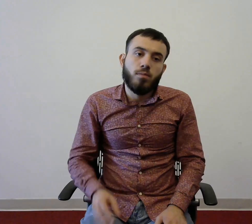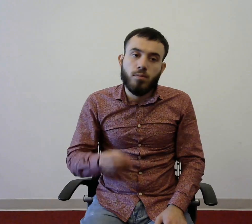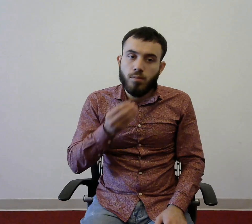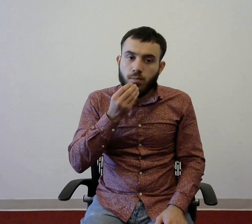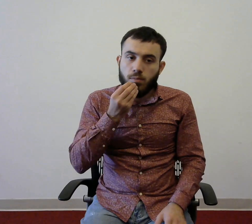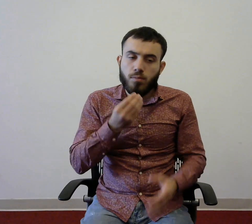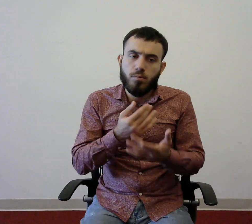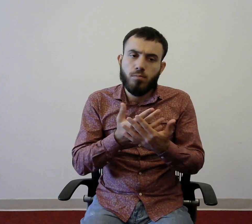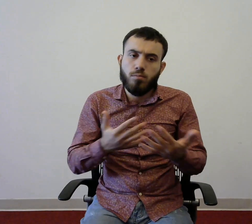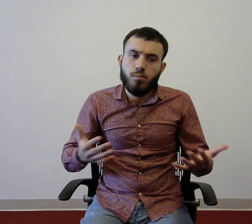ərzaq